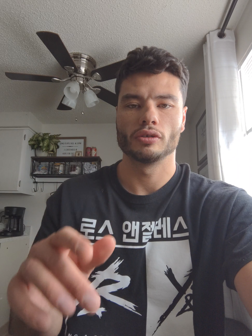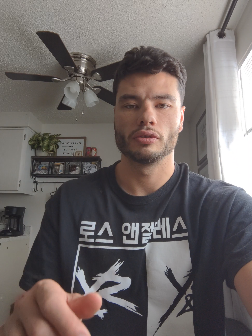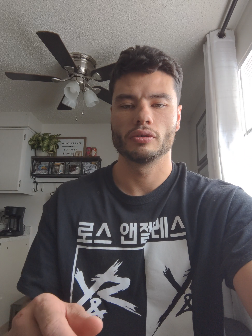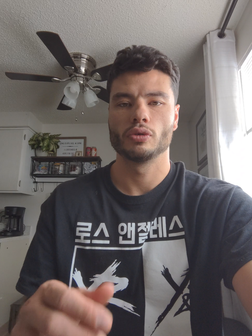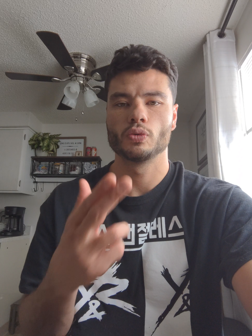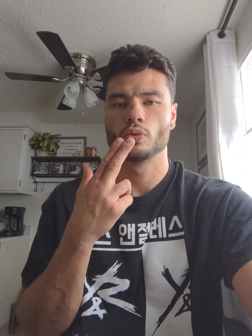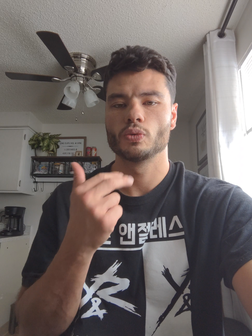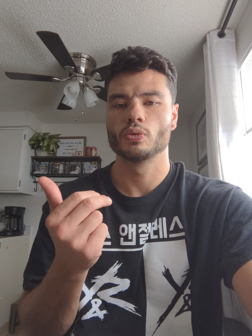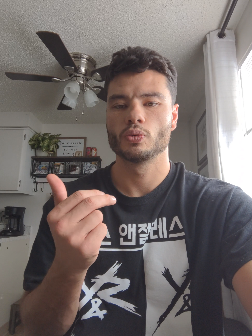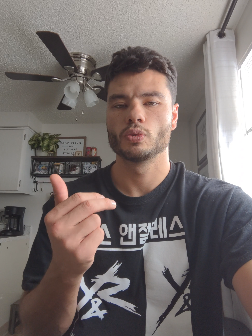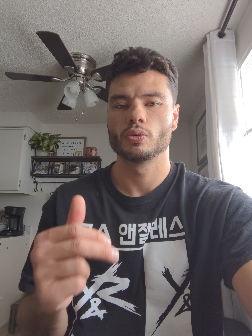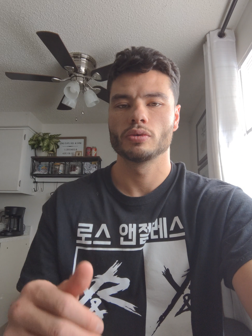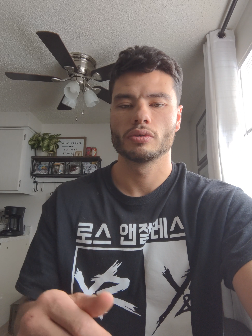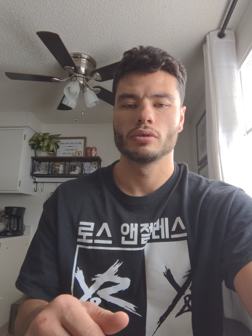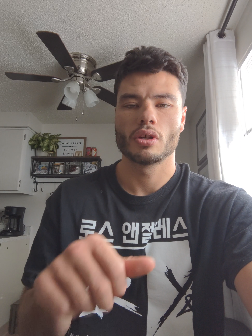cute